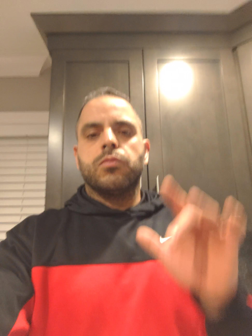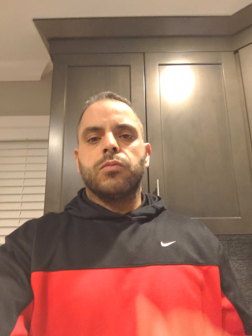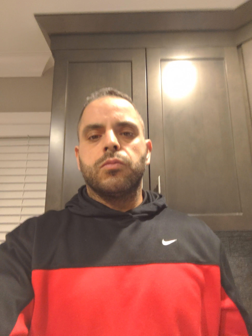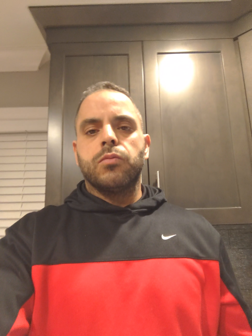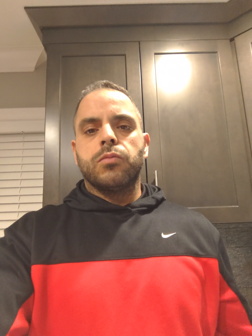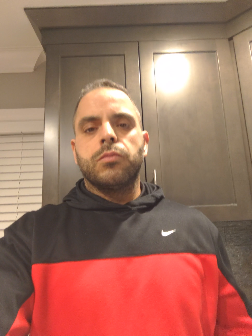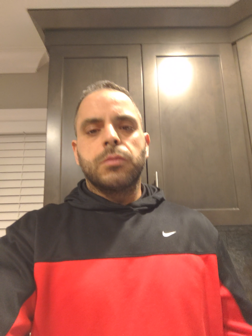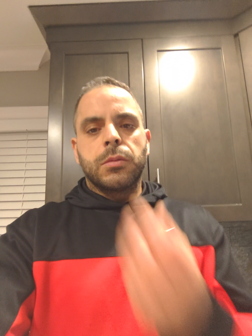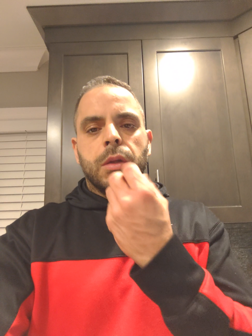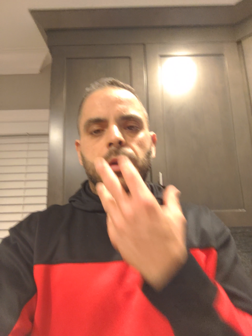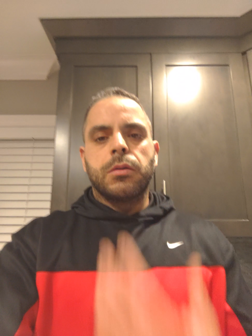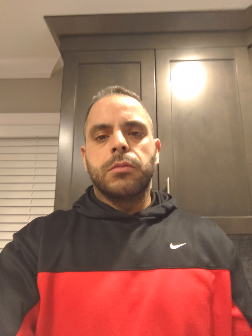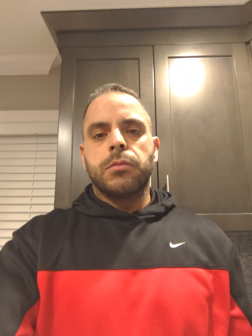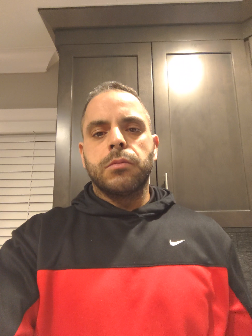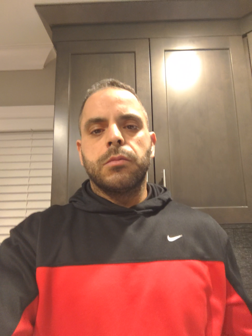snack